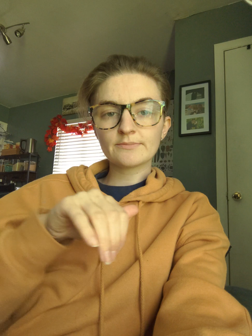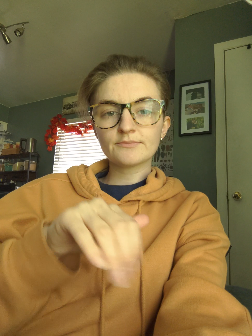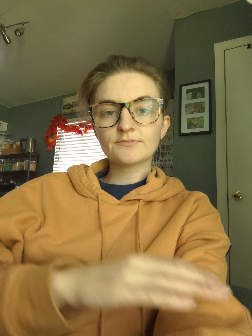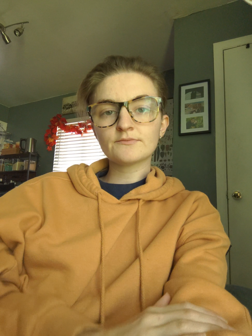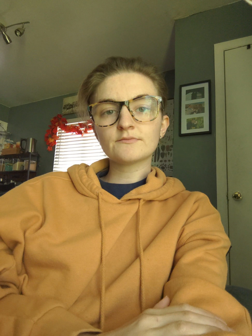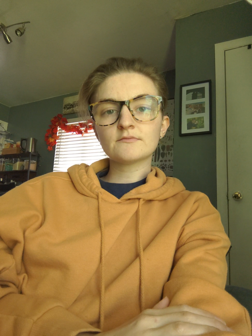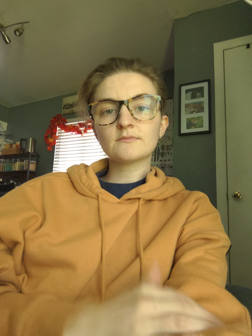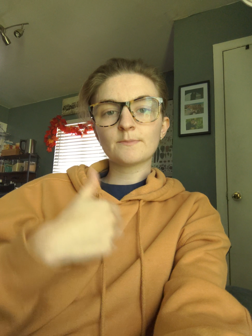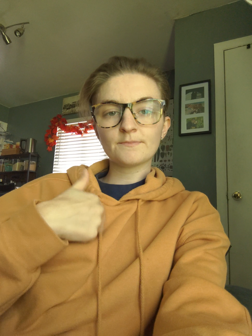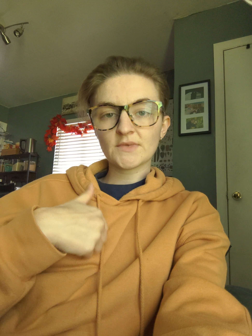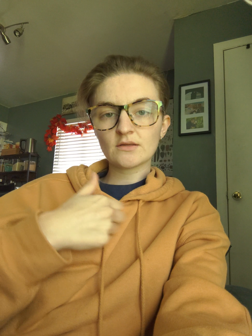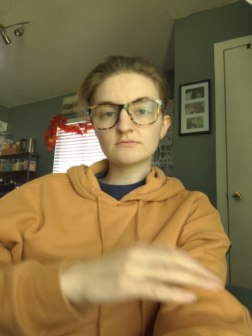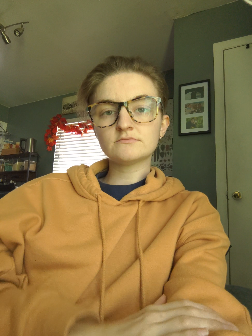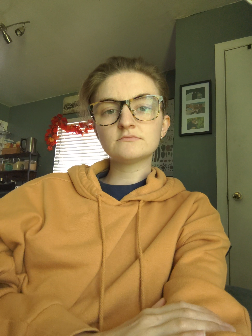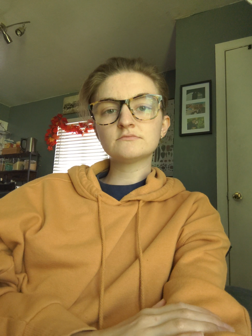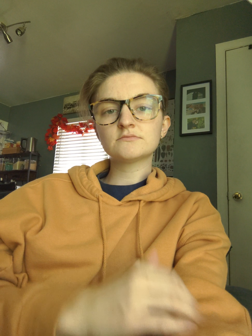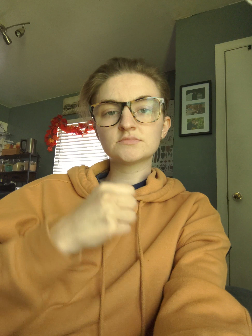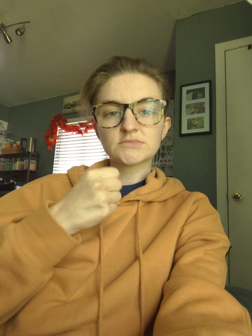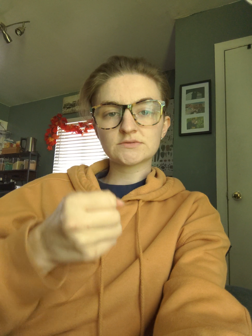bathtub